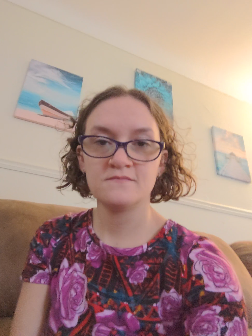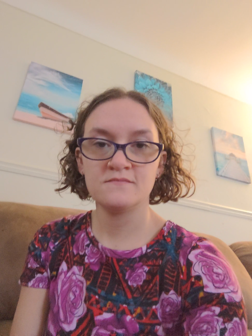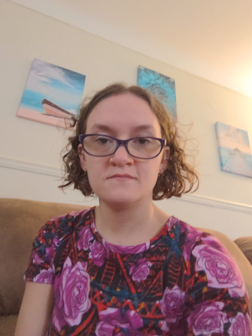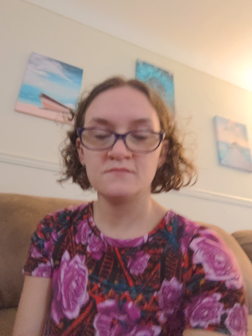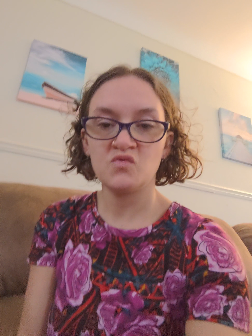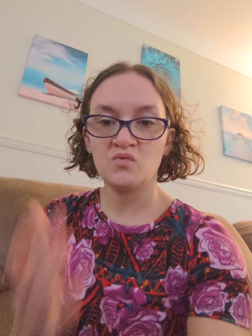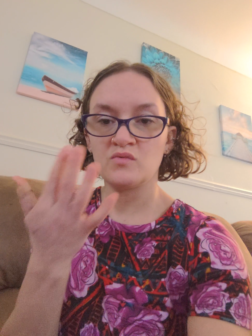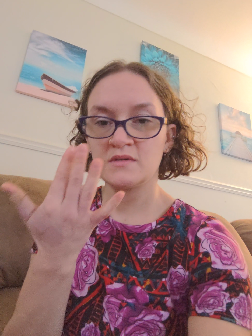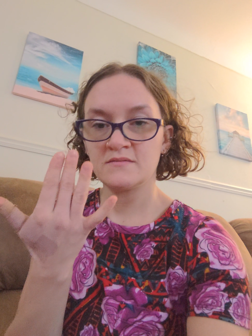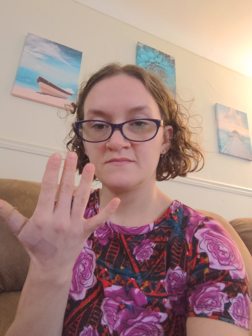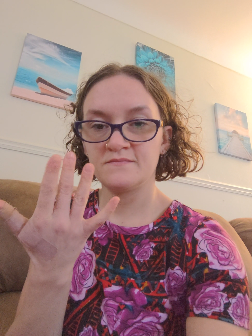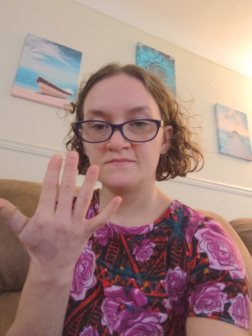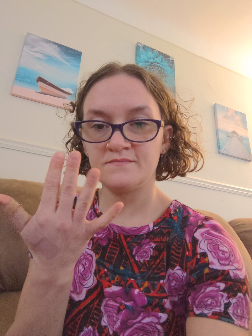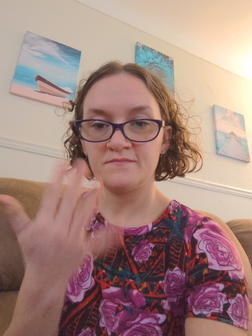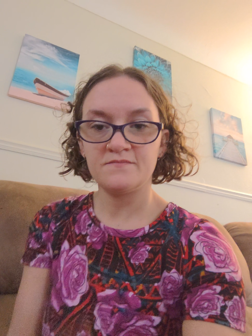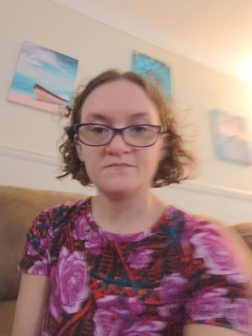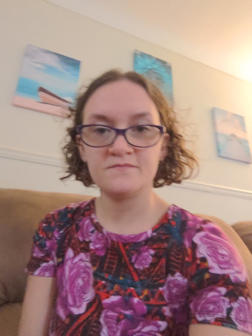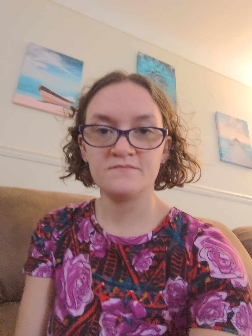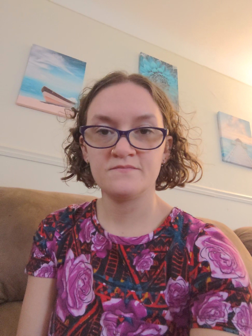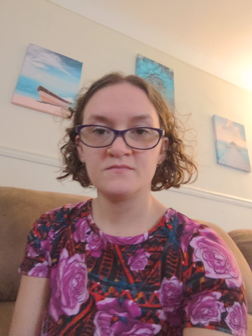wait